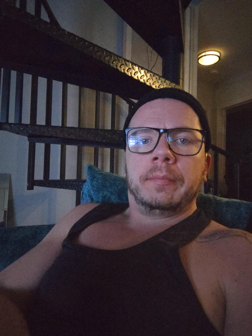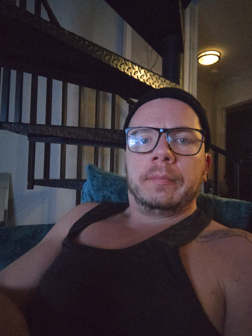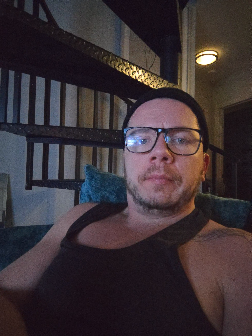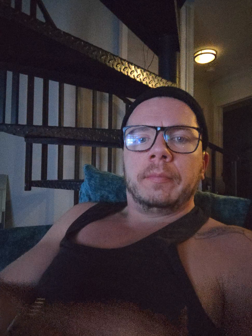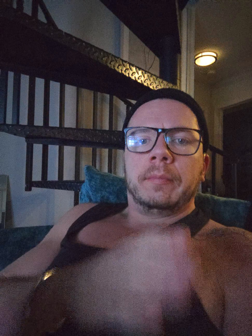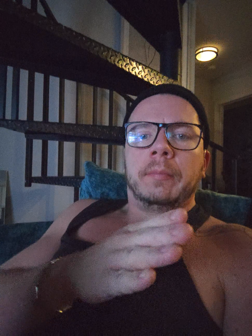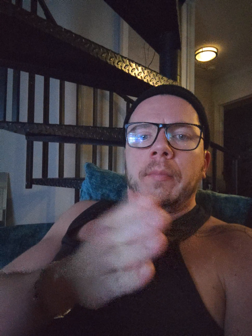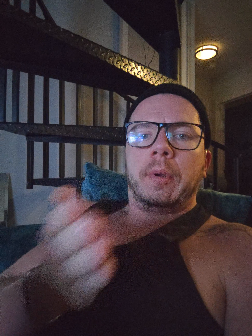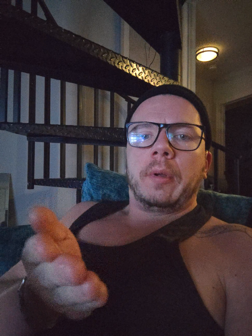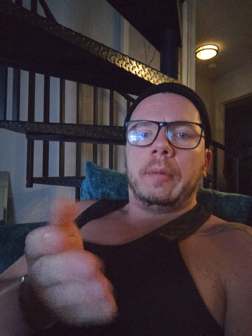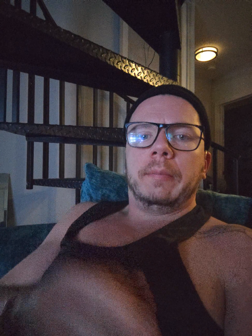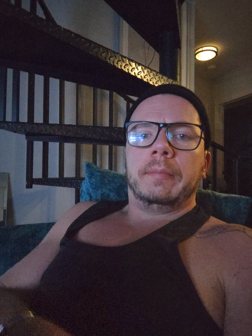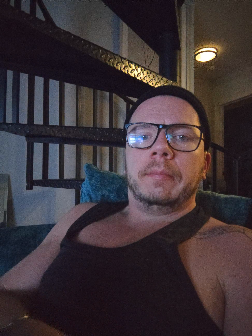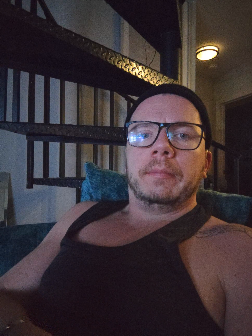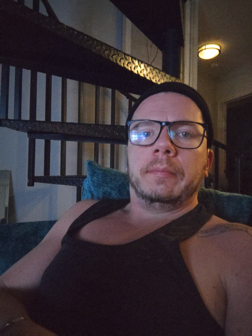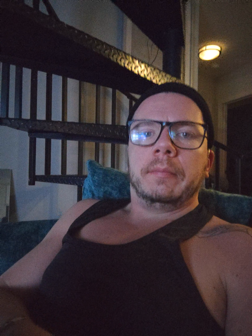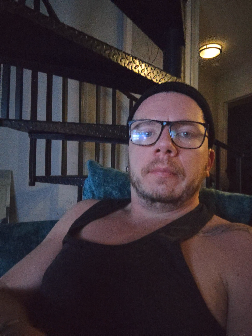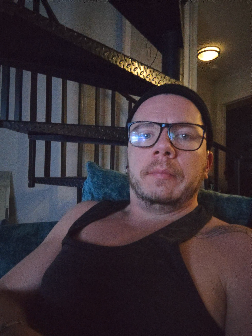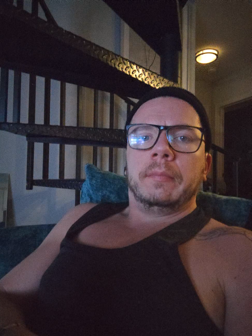book